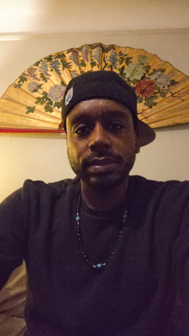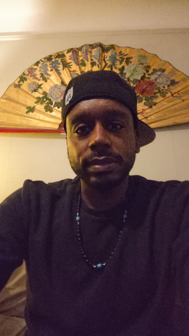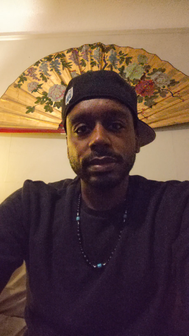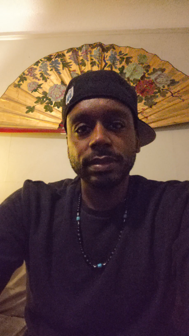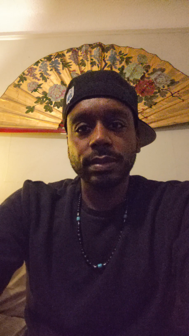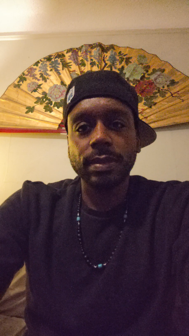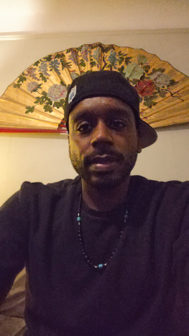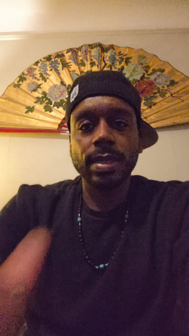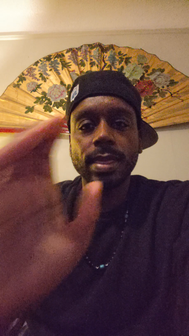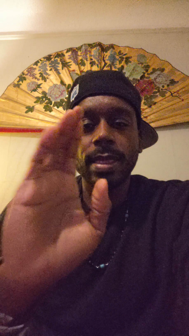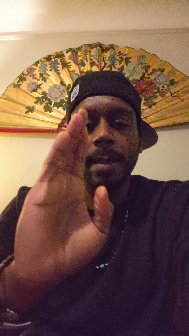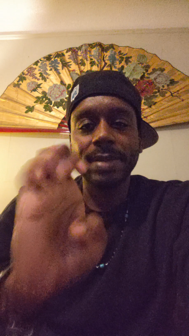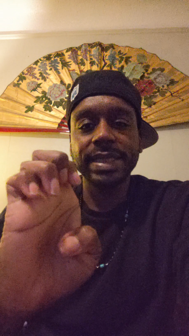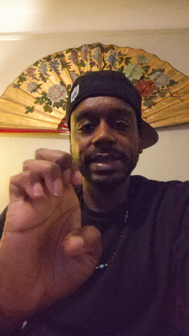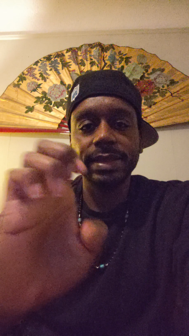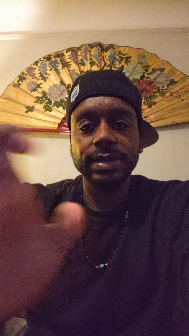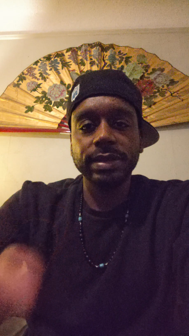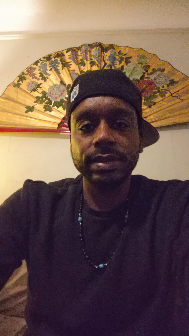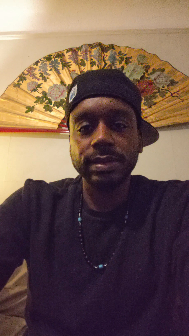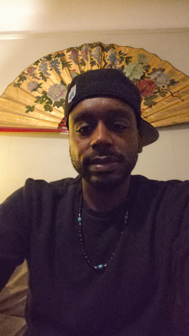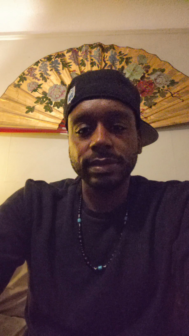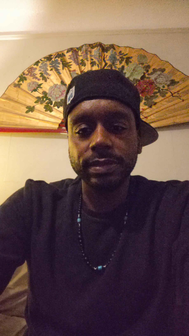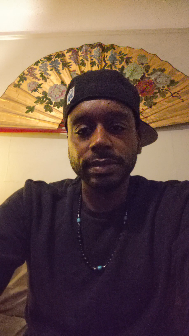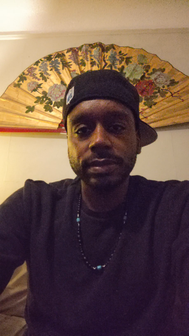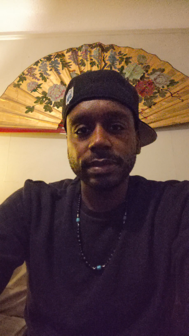be